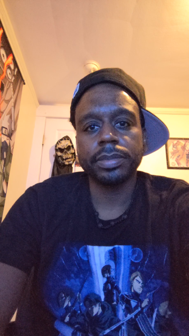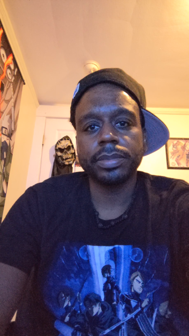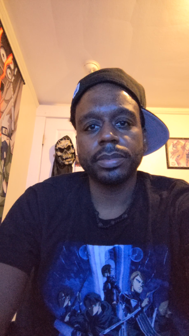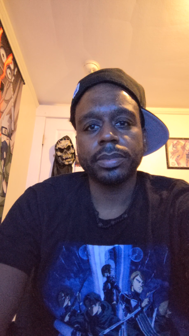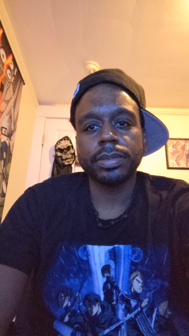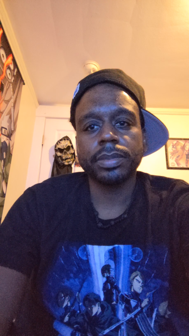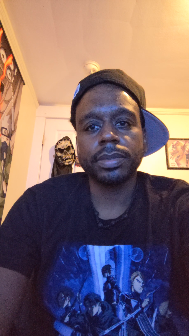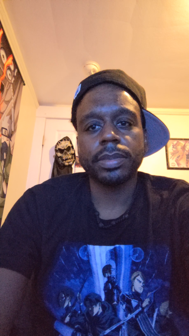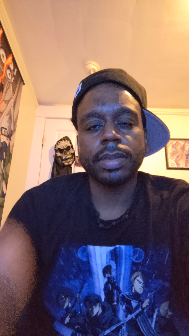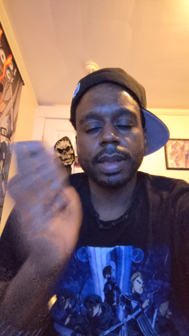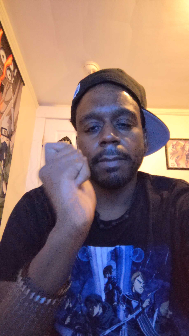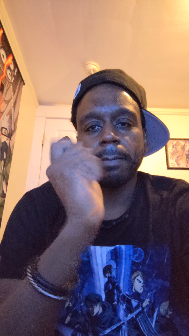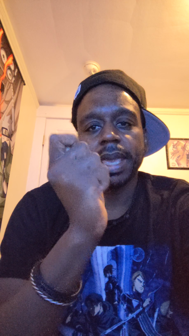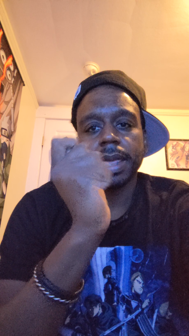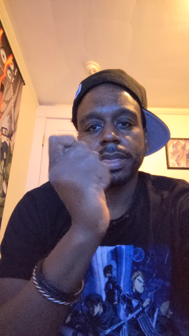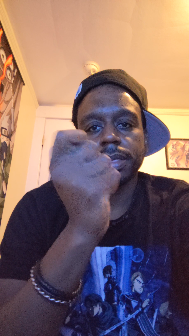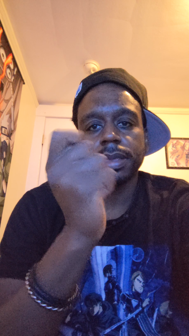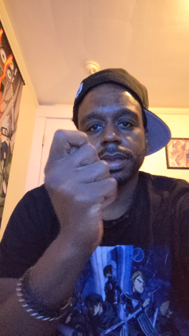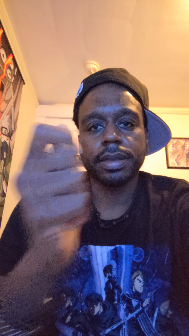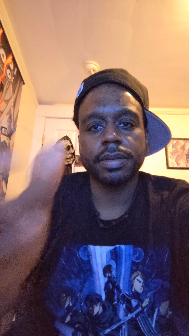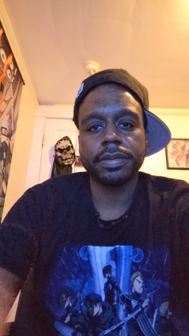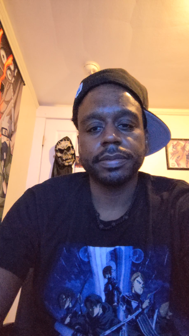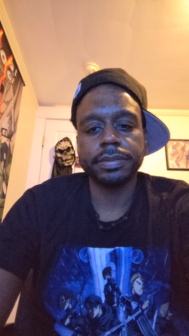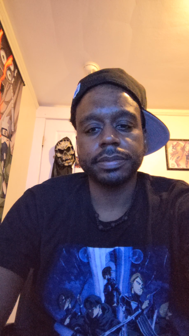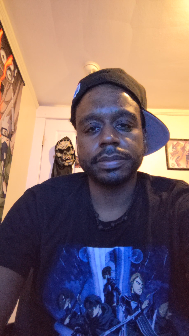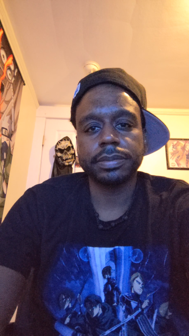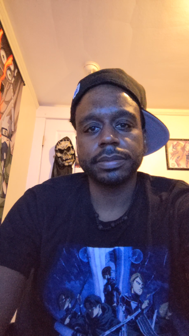bat